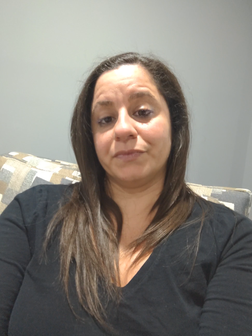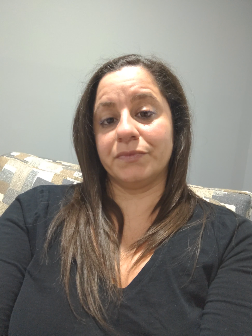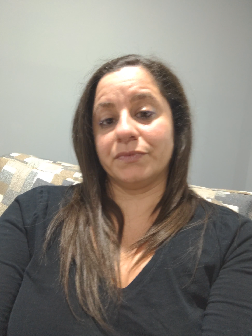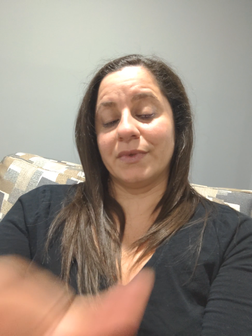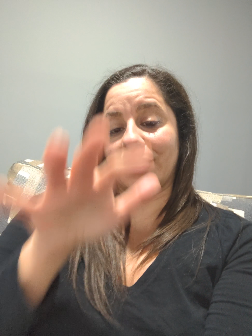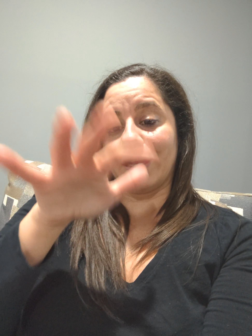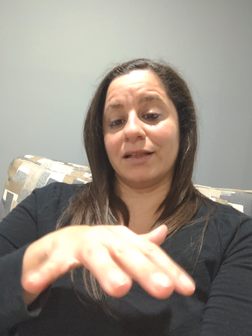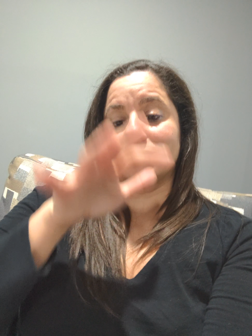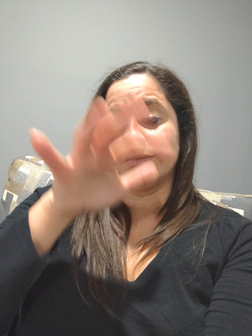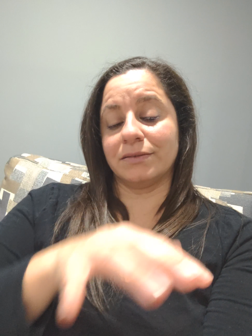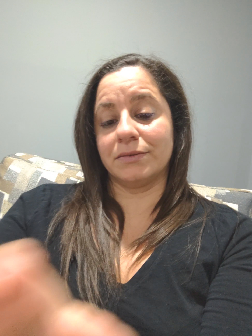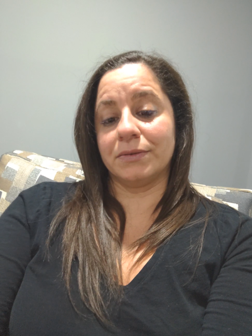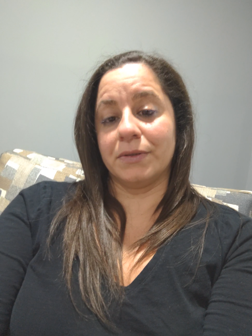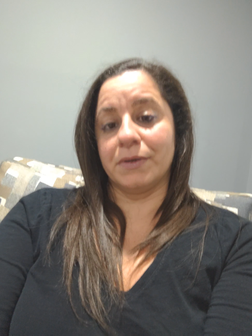alligator